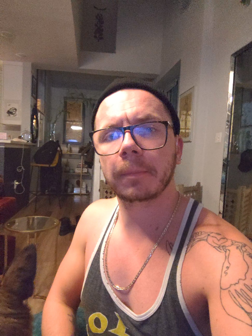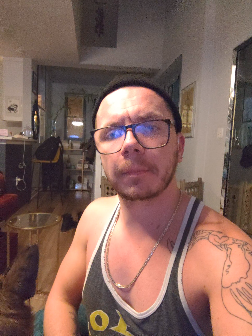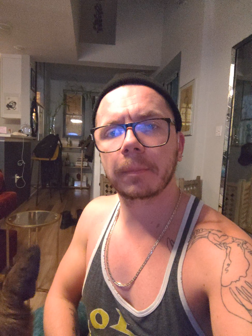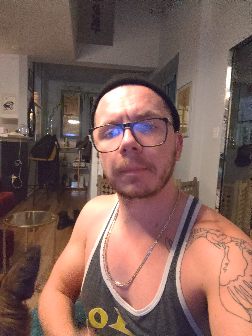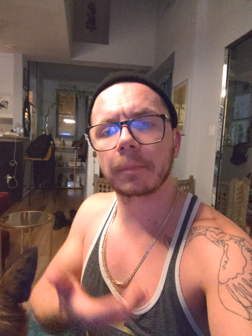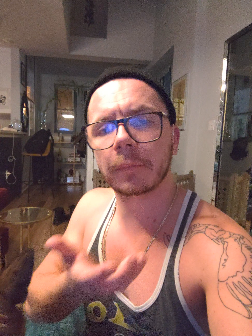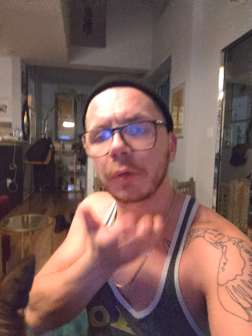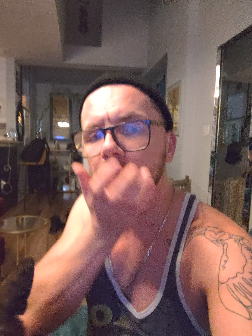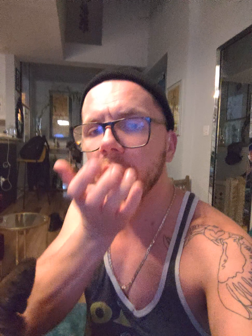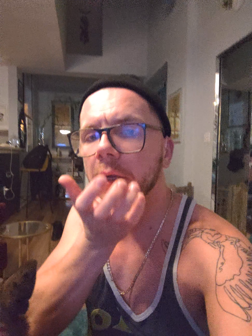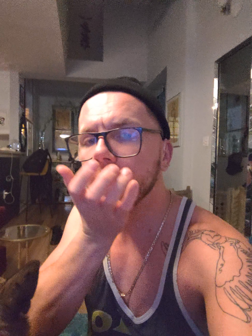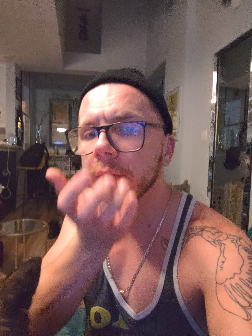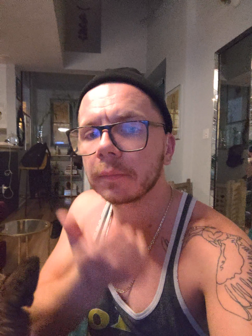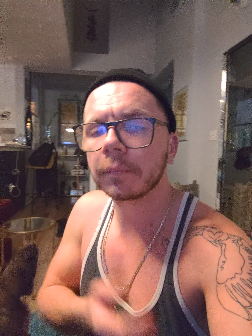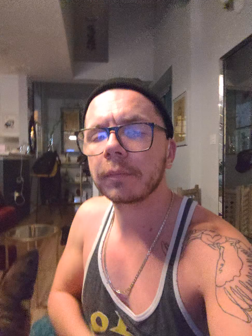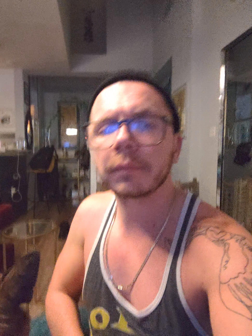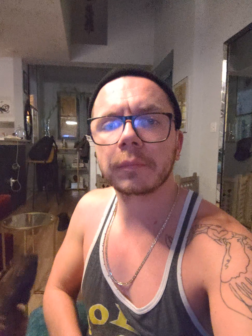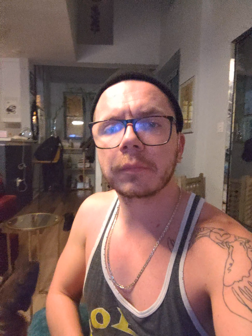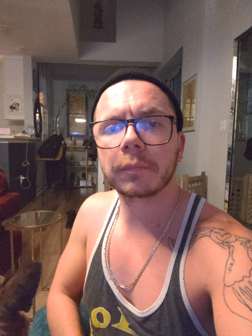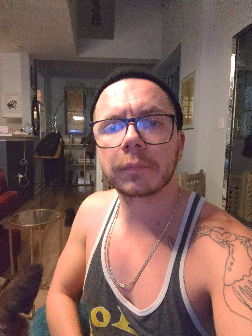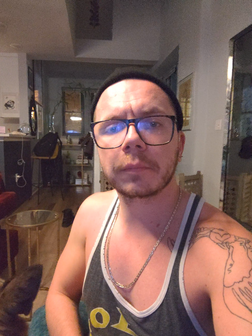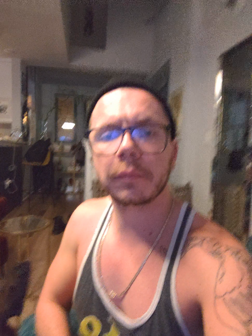grass